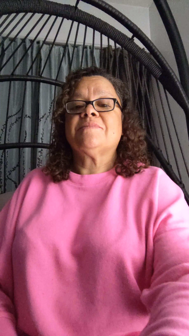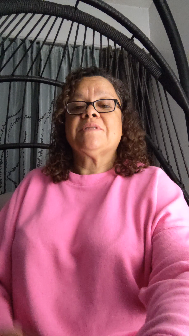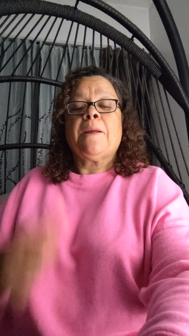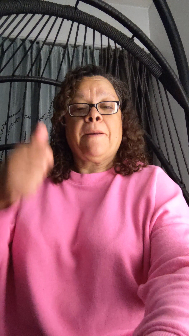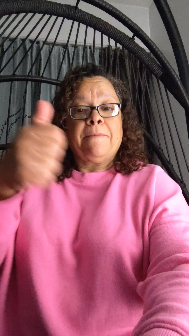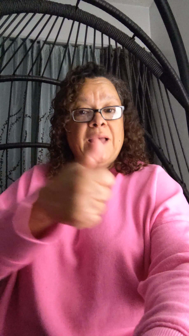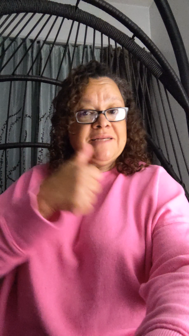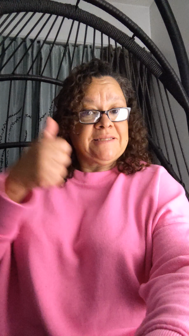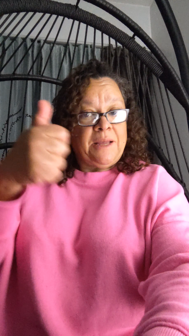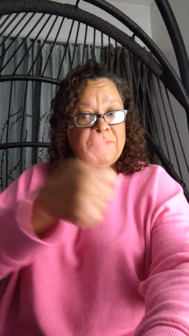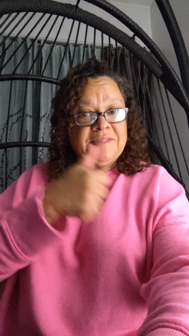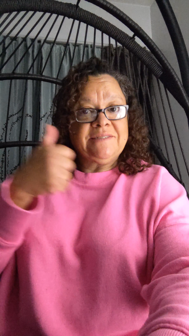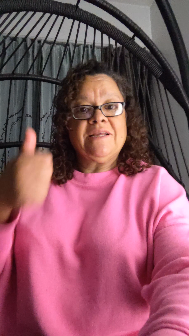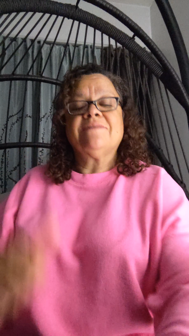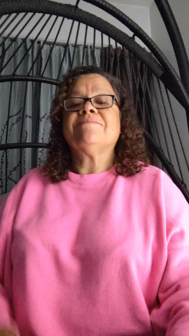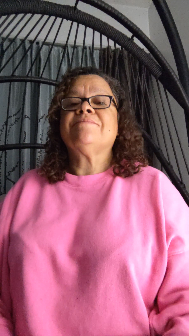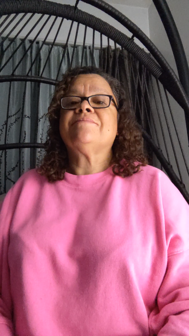basement